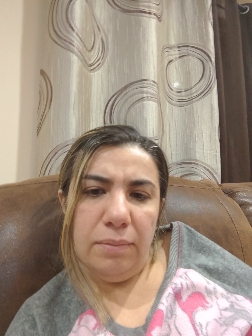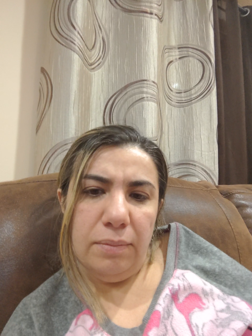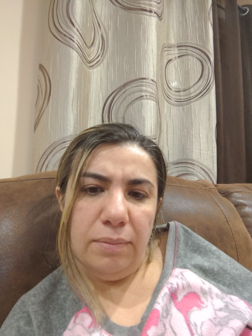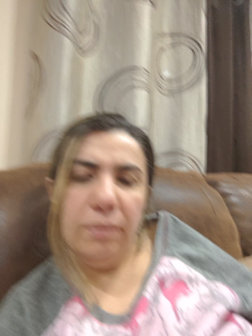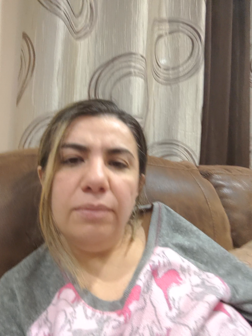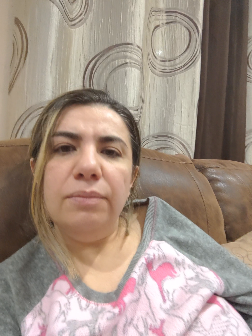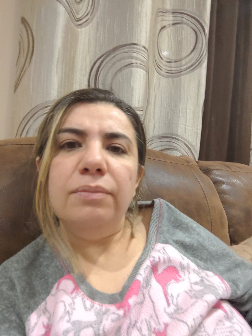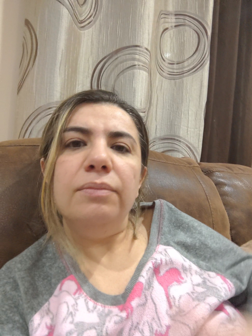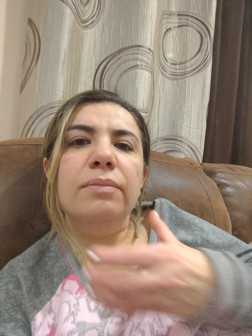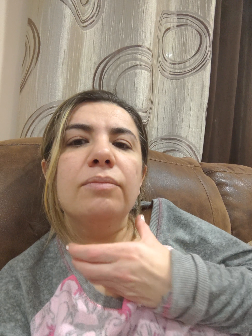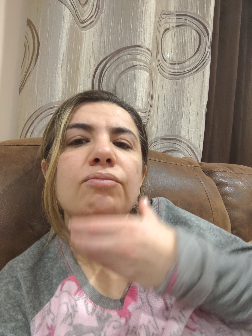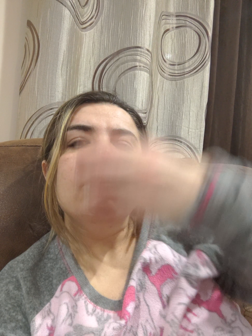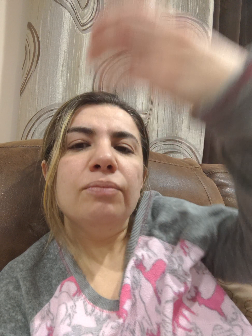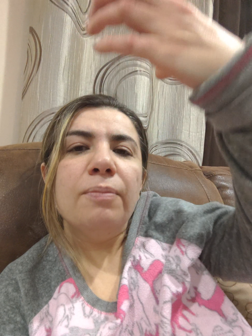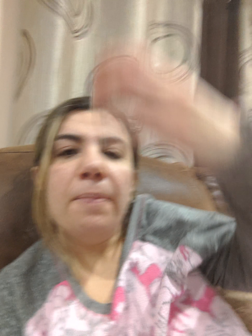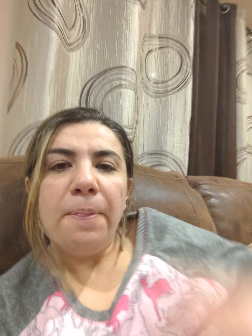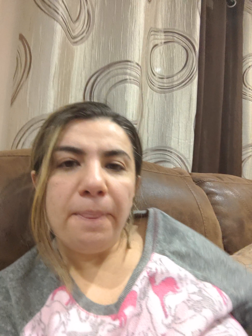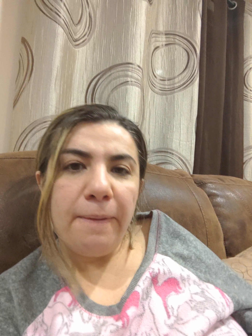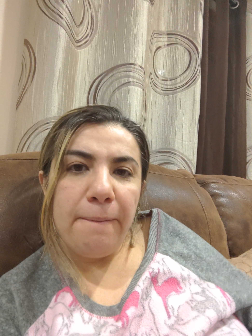giraffe